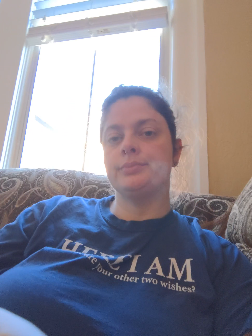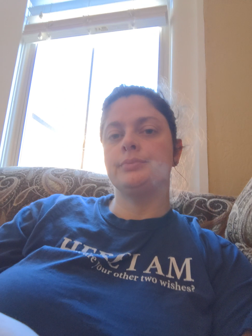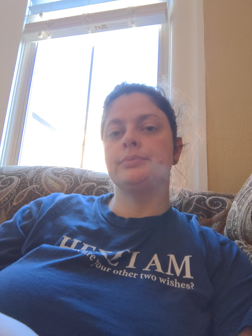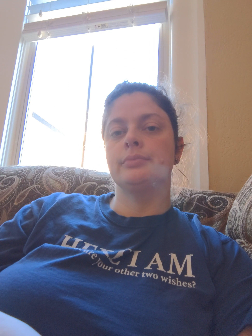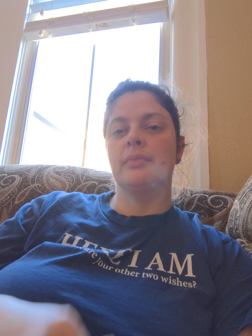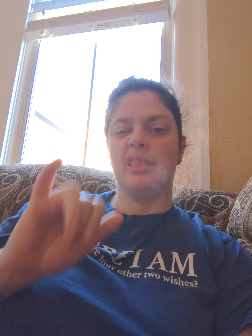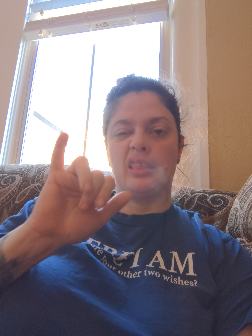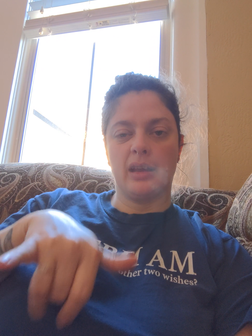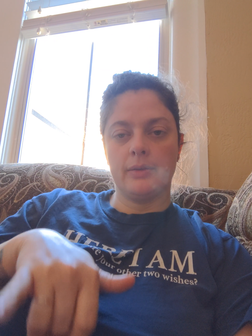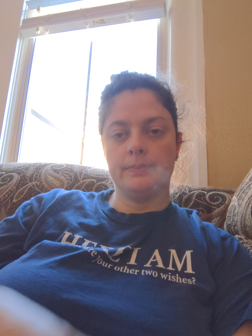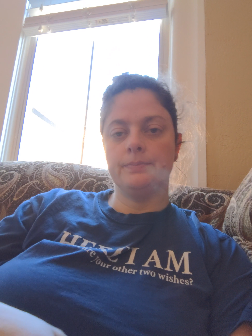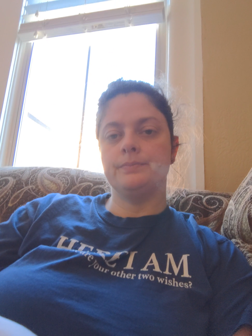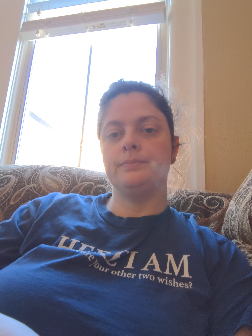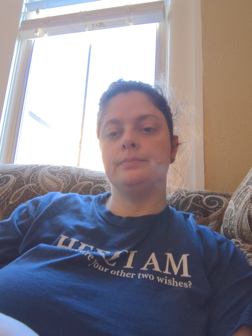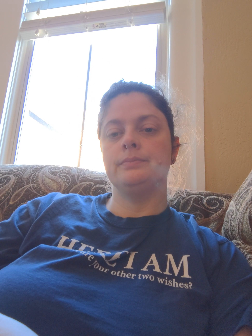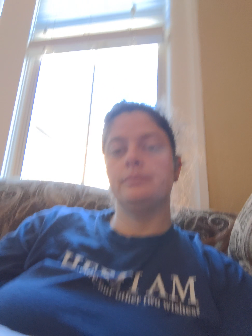that